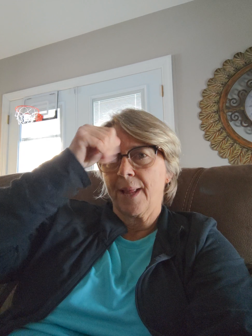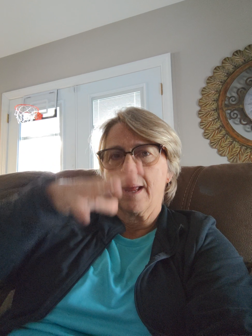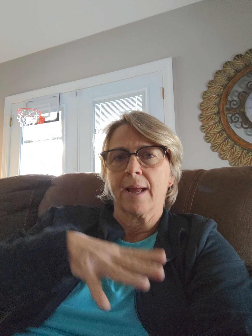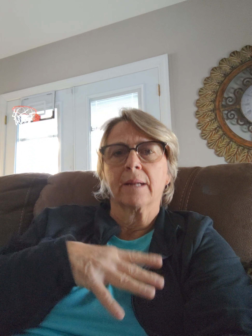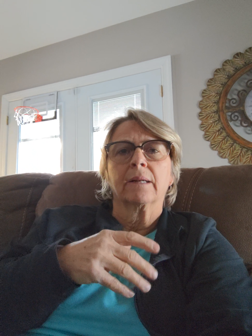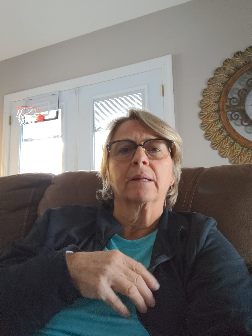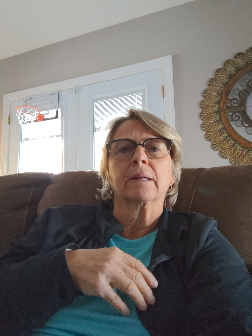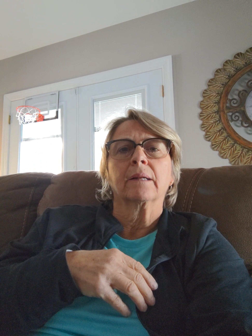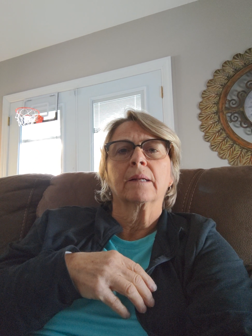man